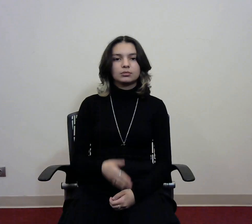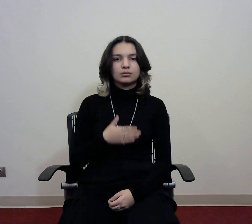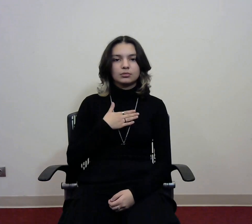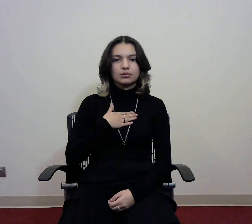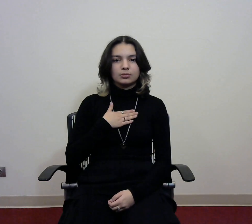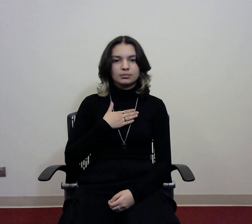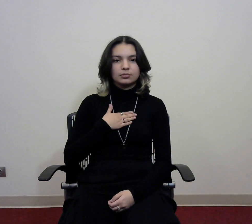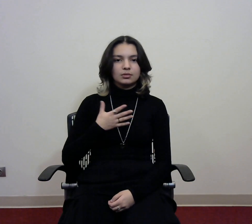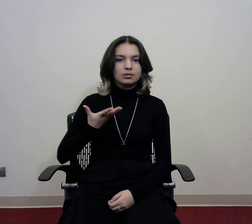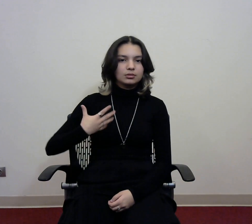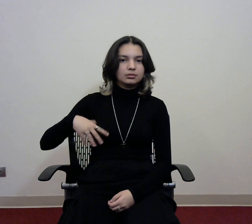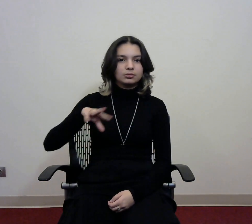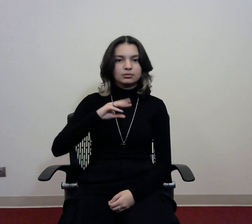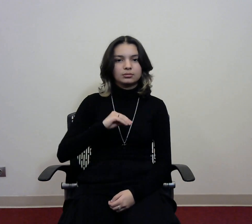biz